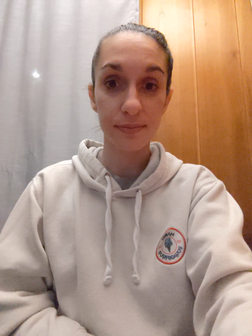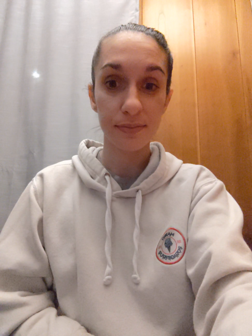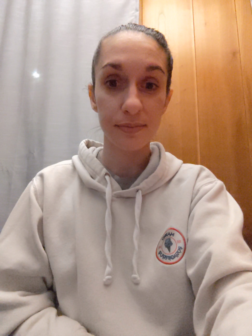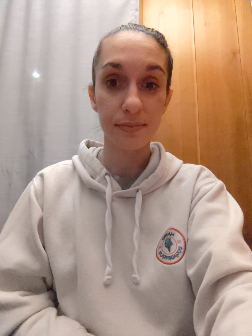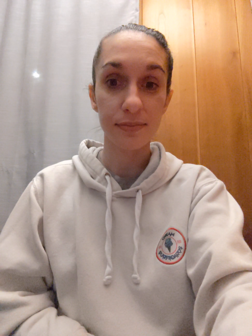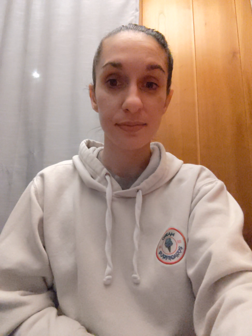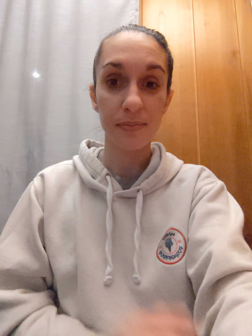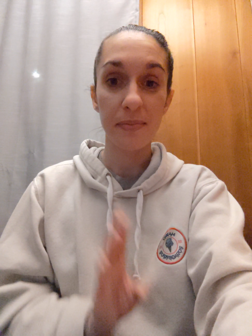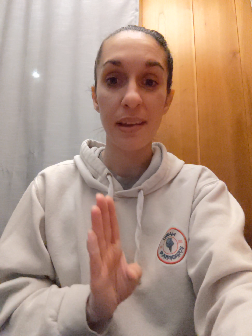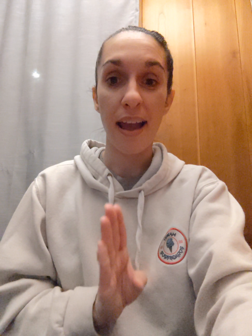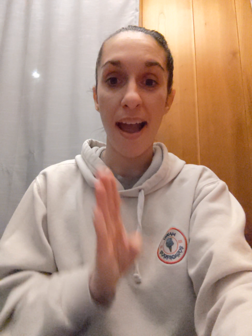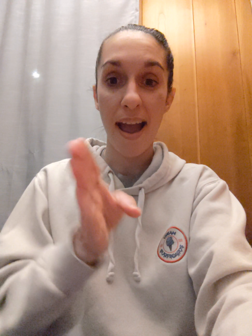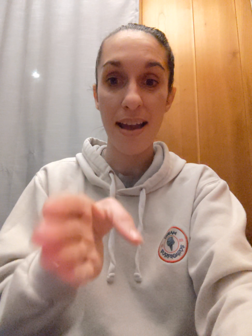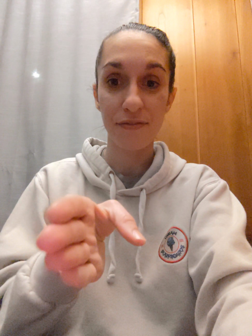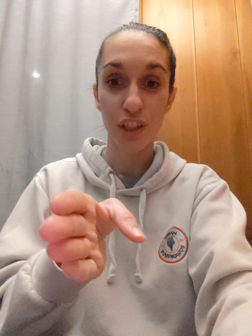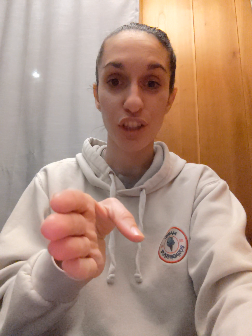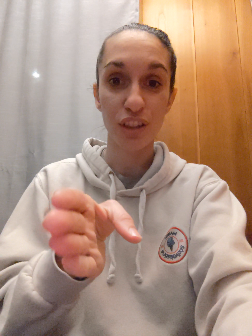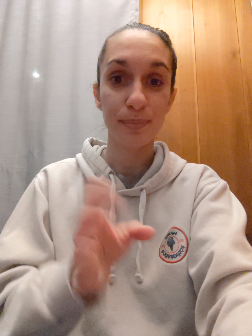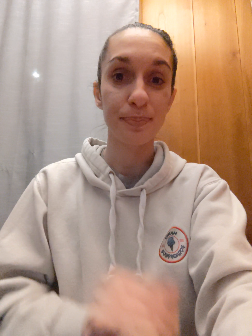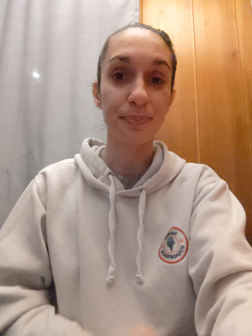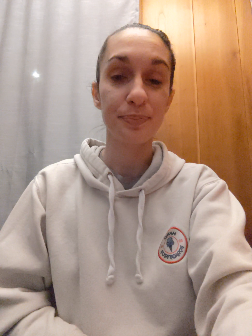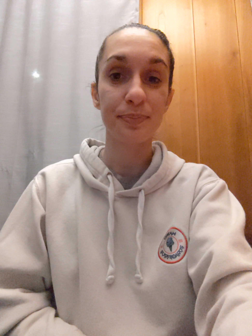after